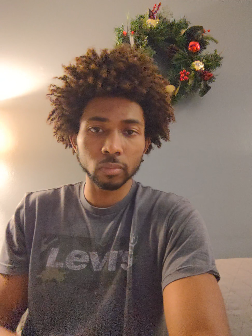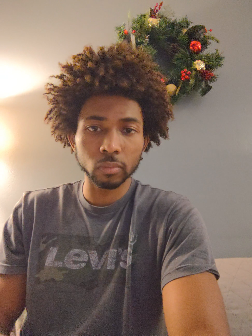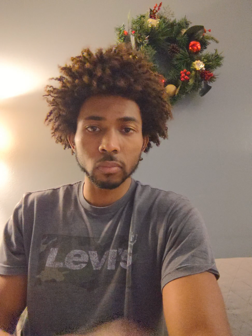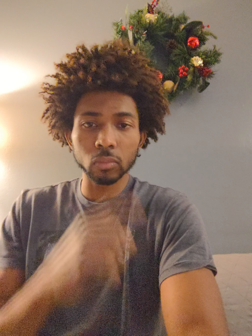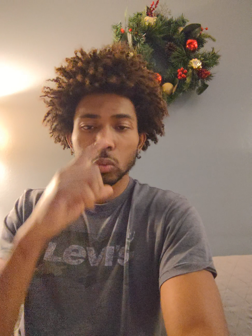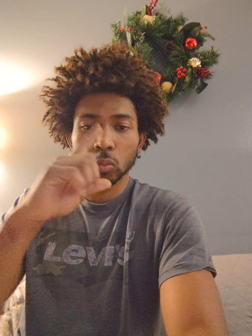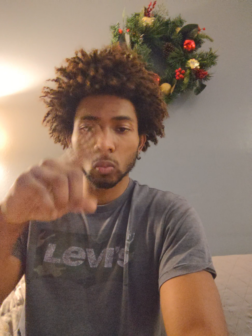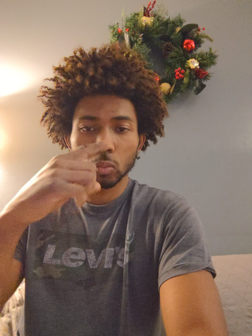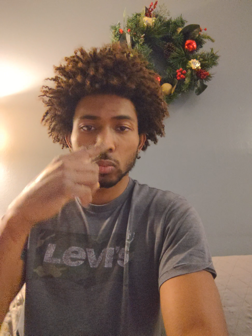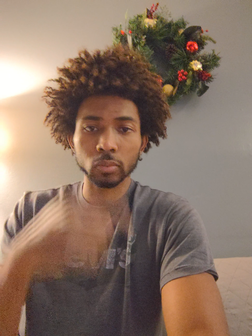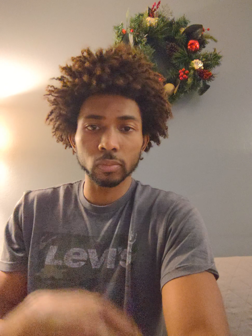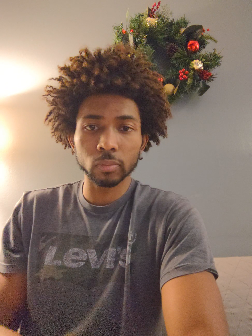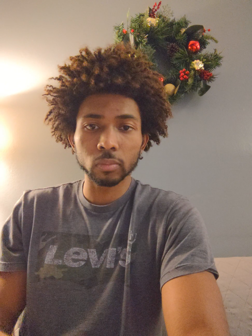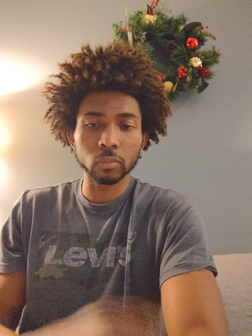noisy